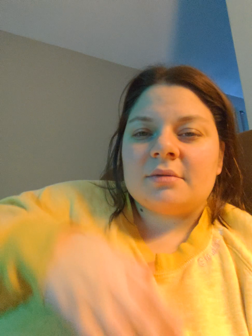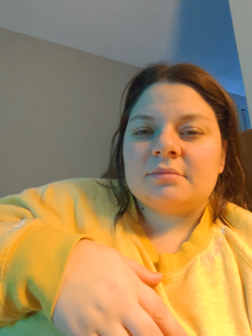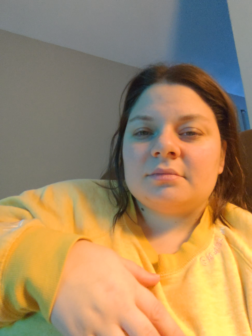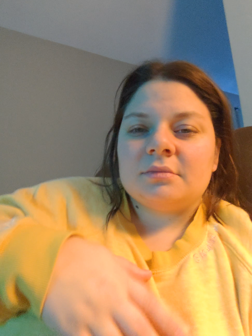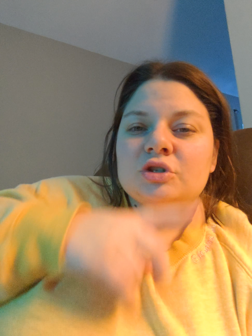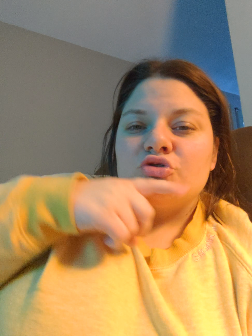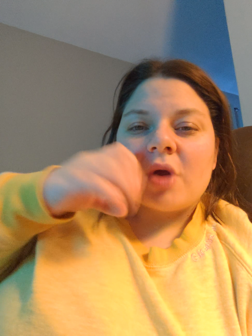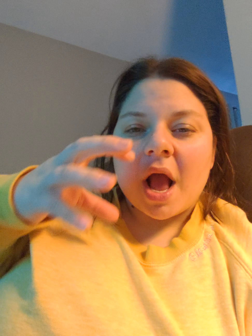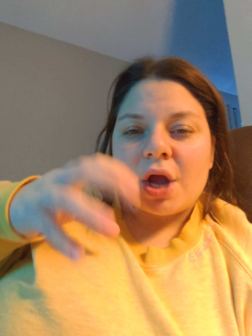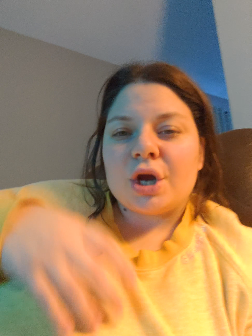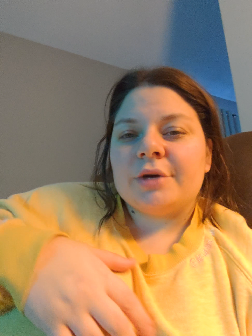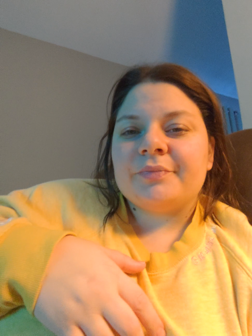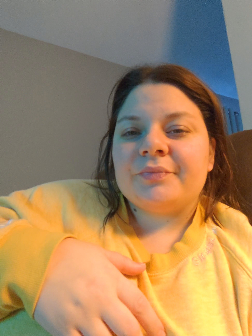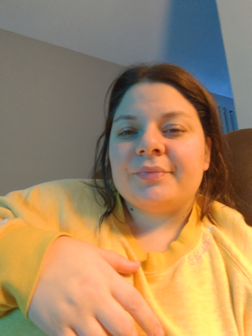dryer